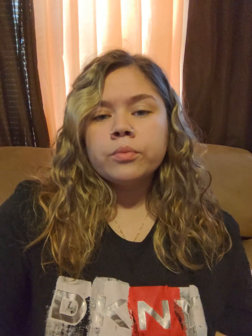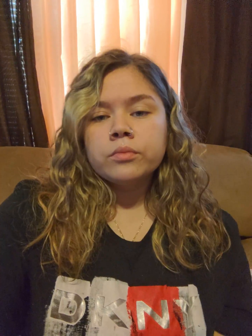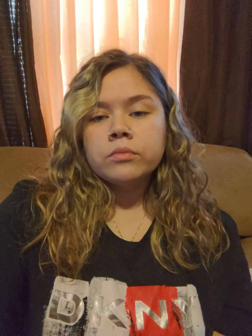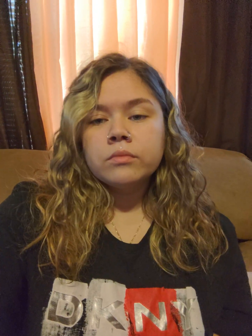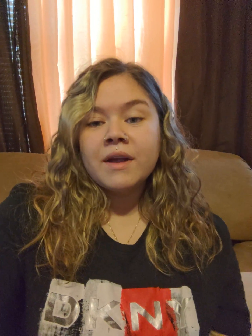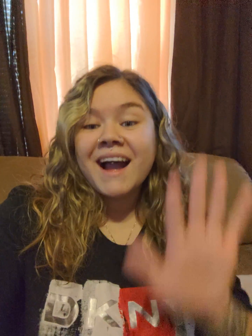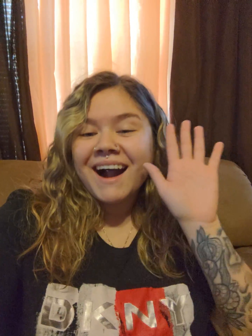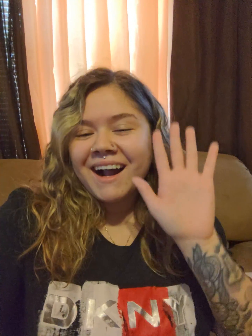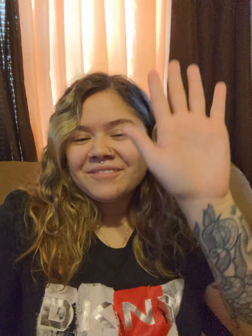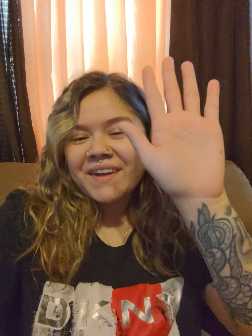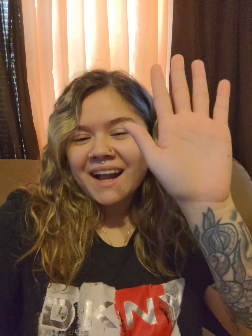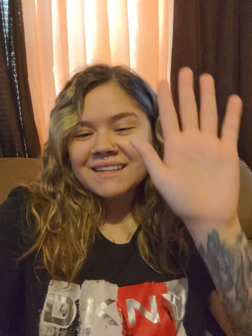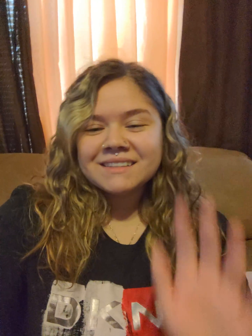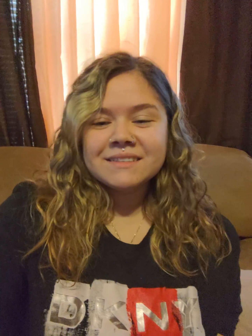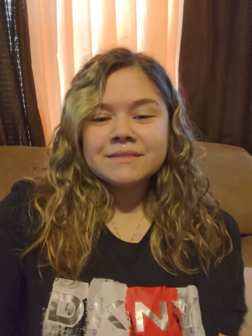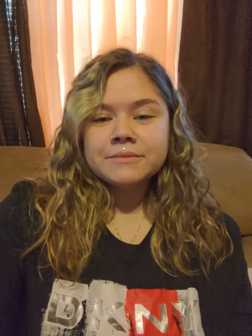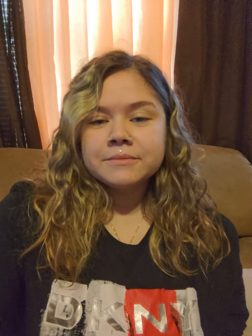give me five